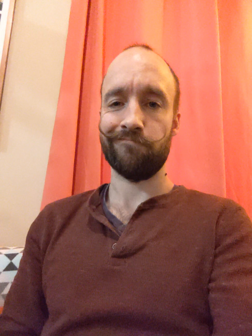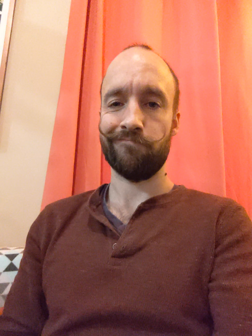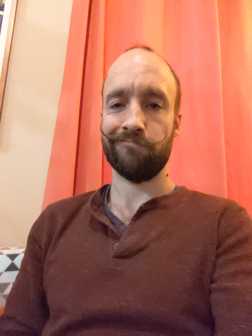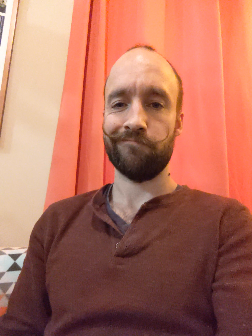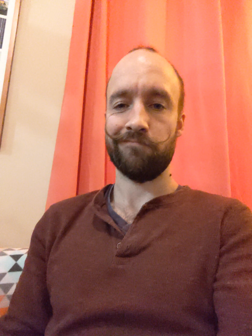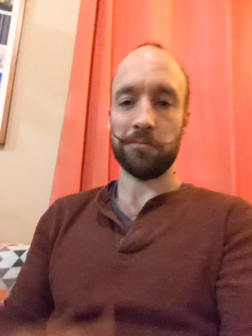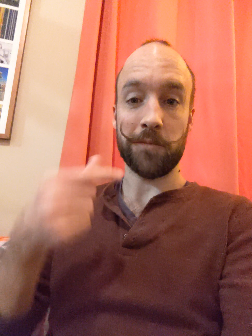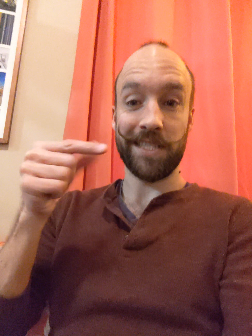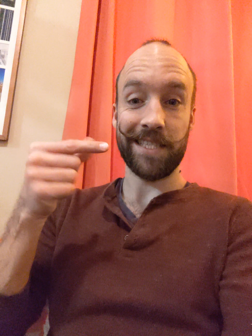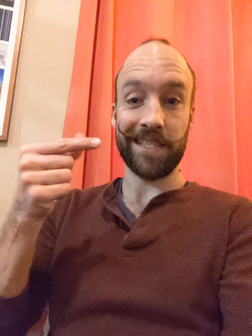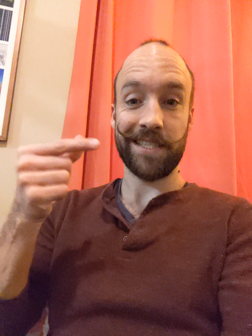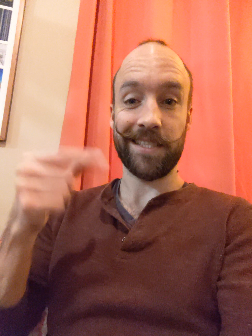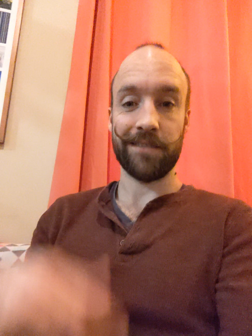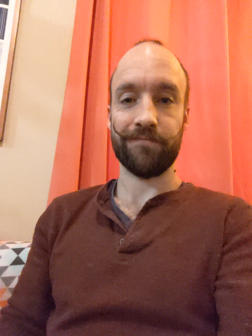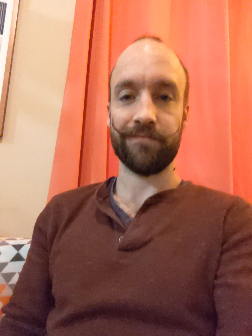green